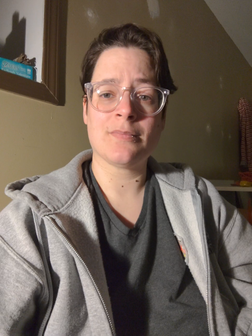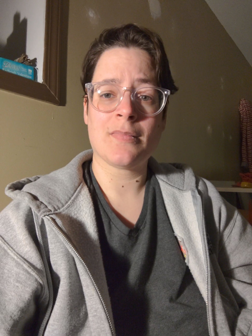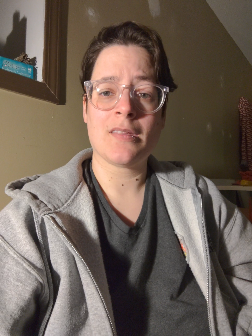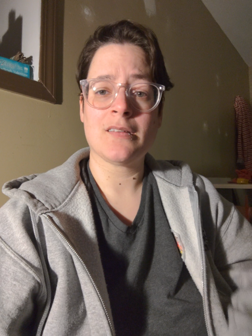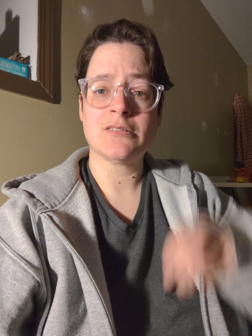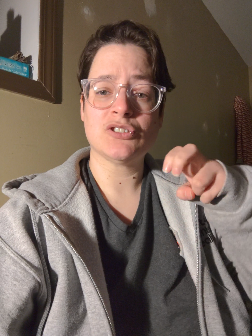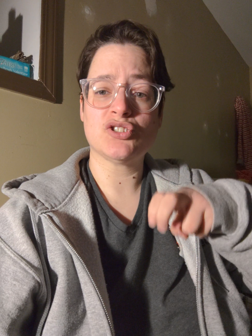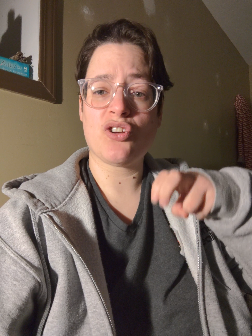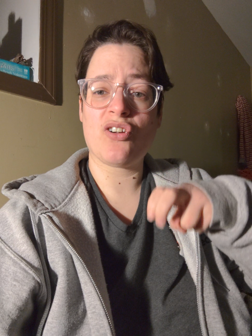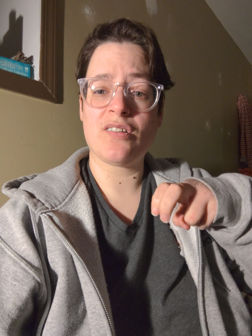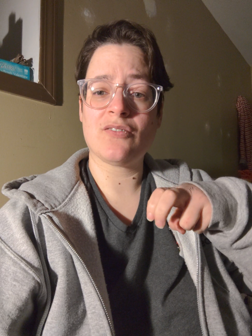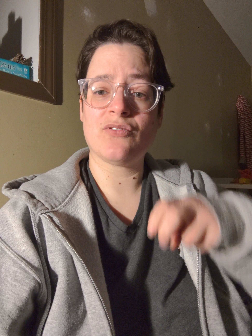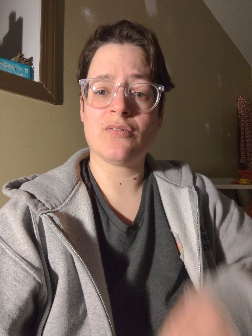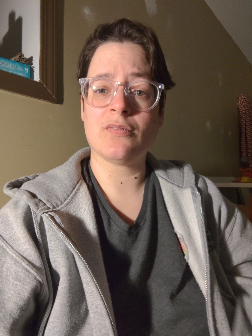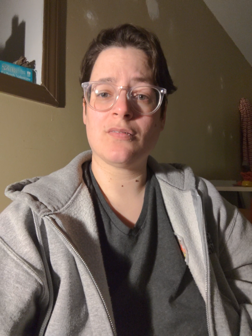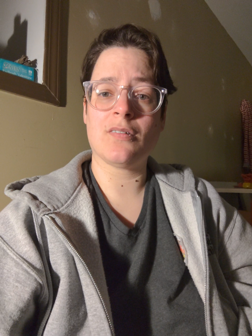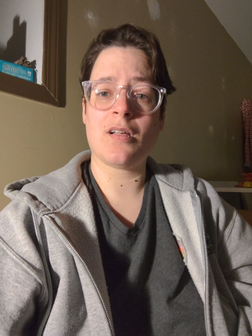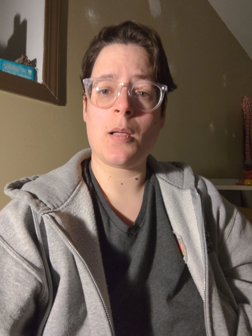chair